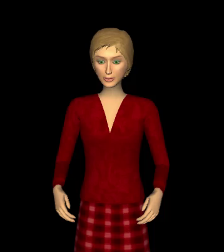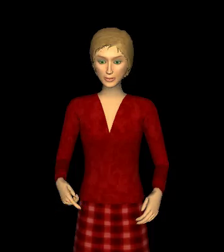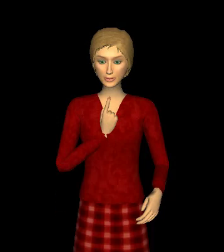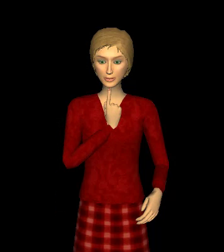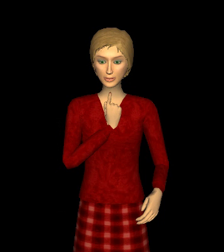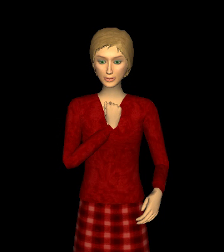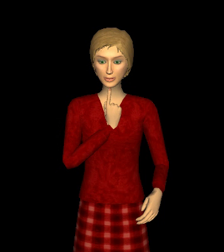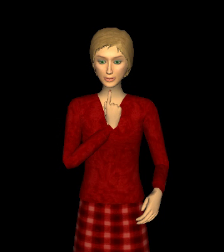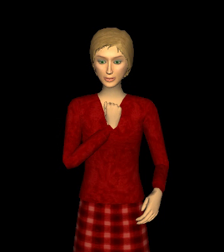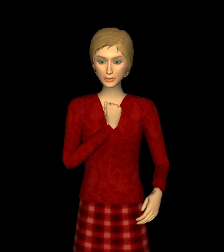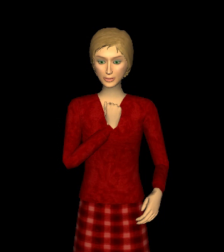كحول